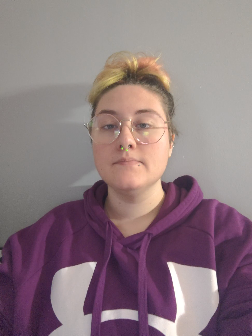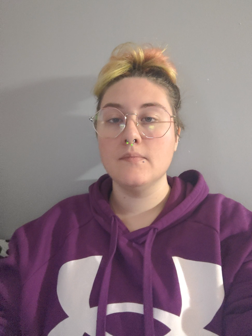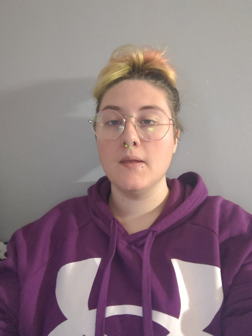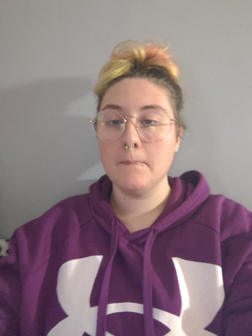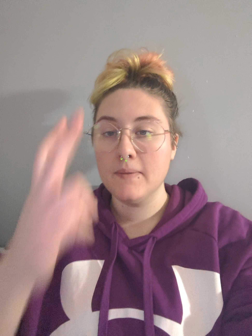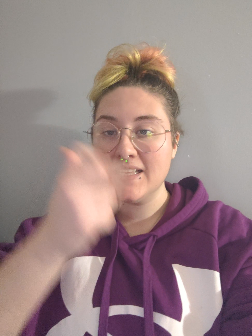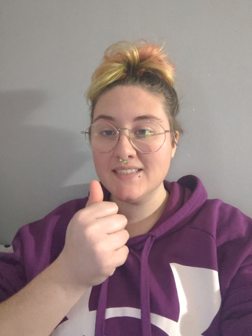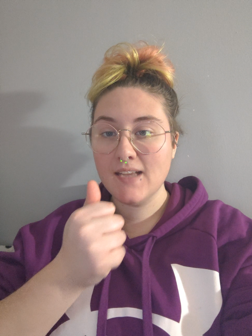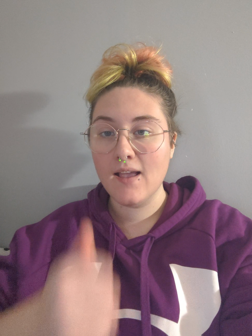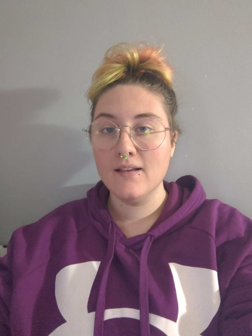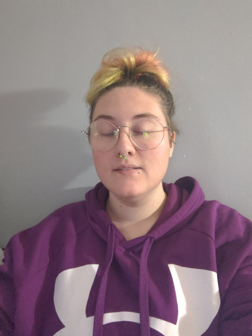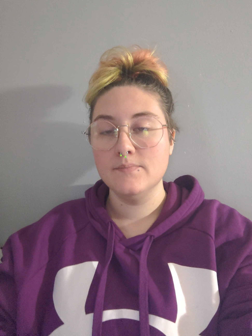pizza